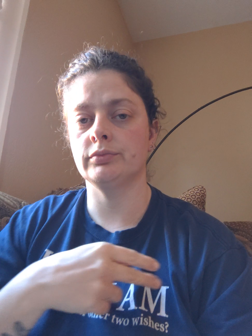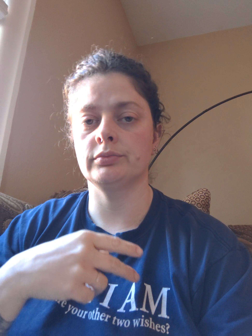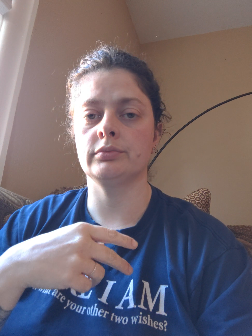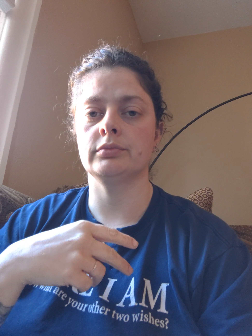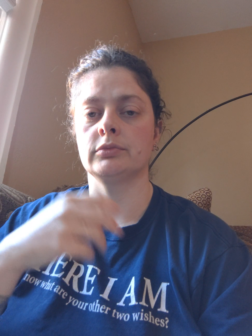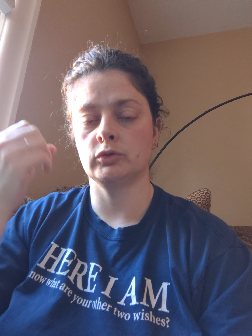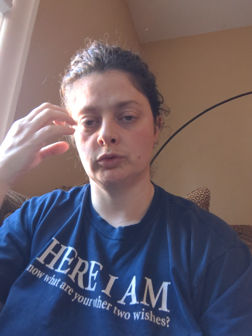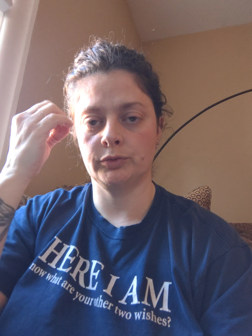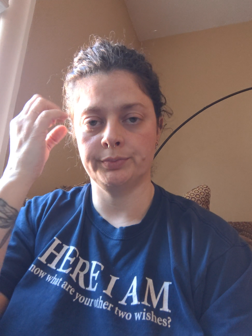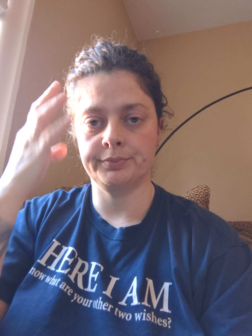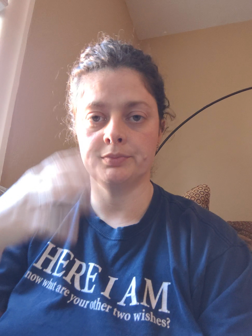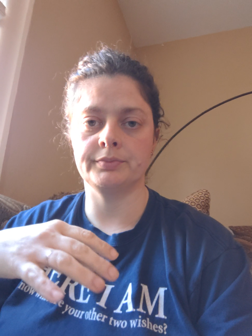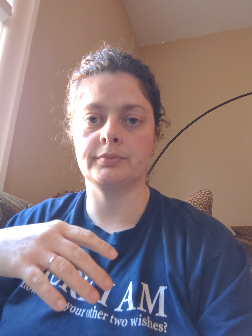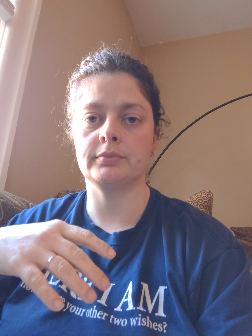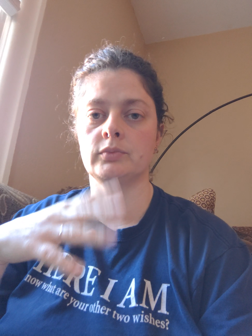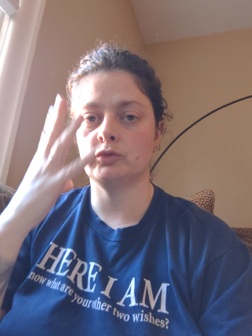shower